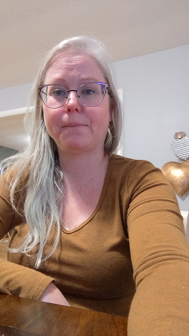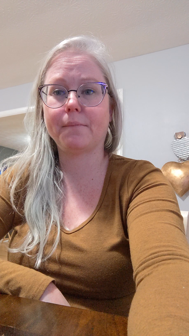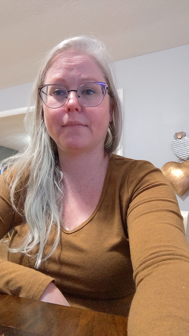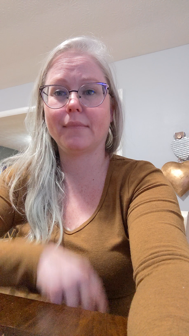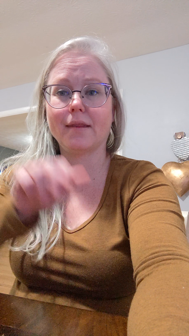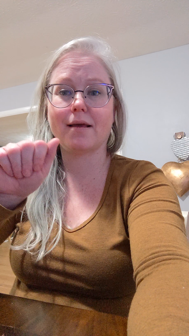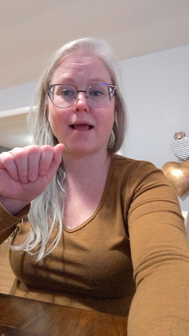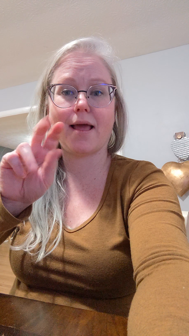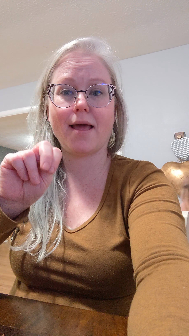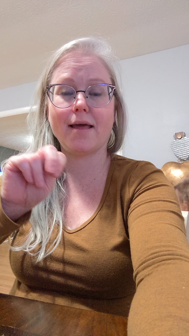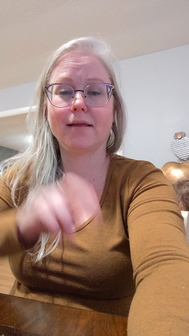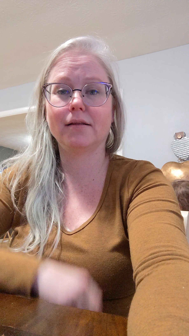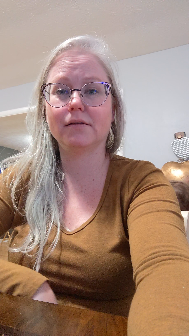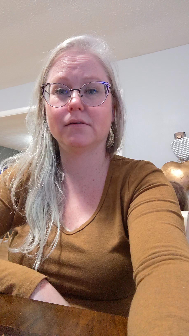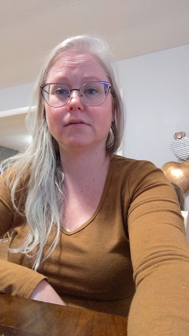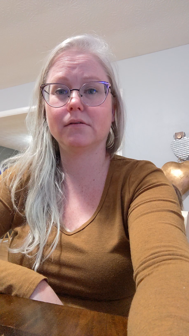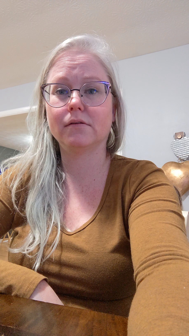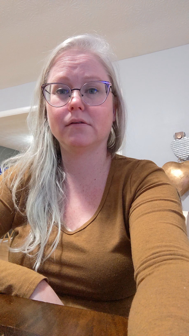an